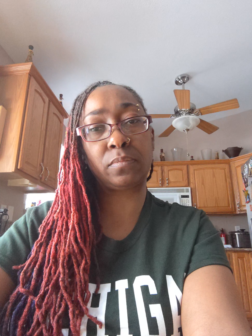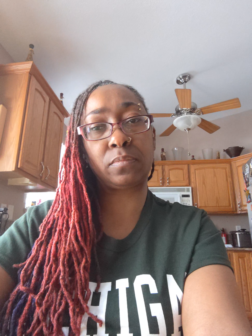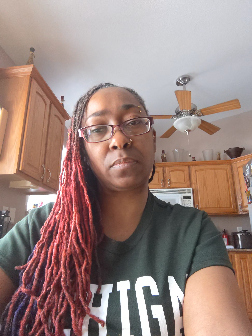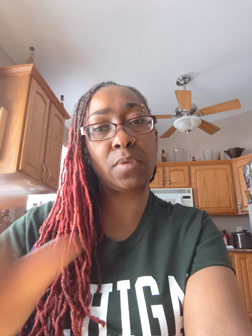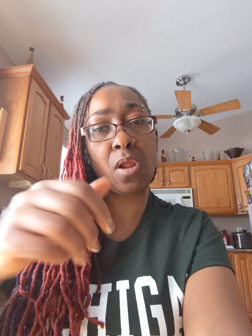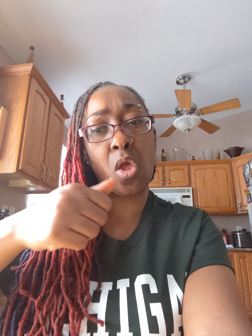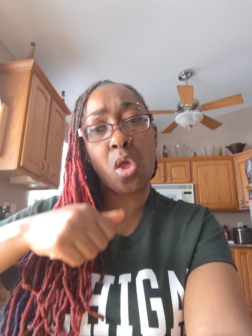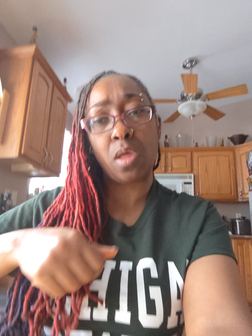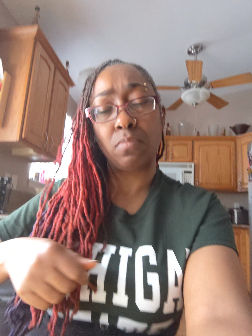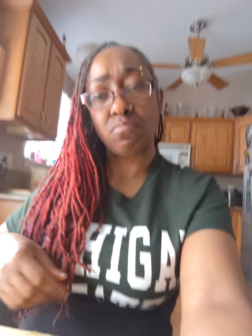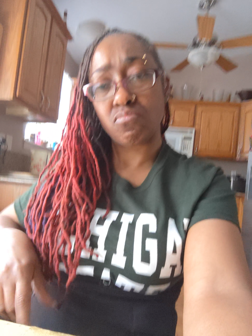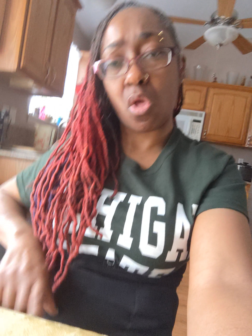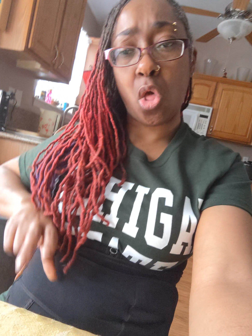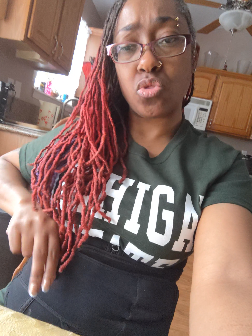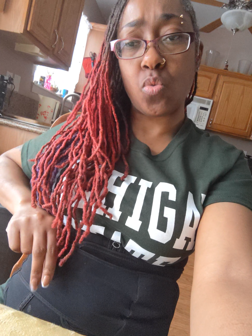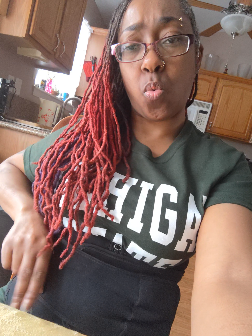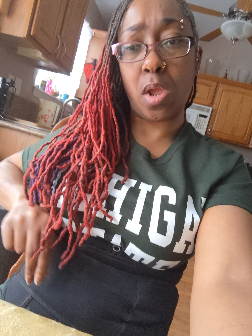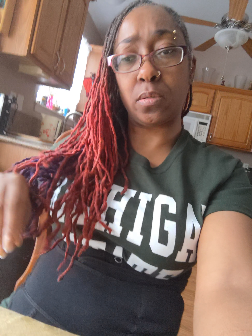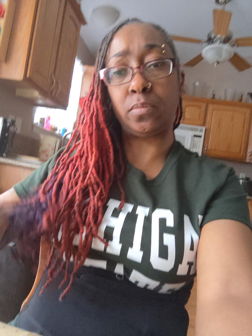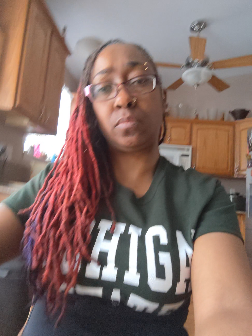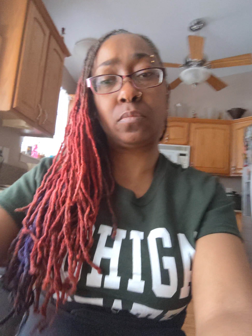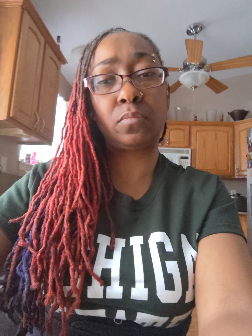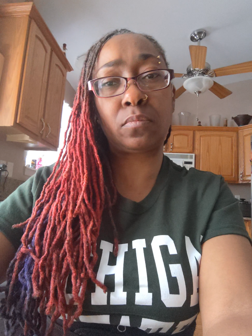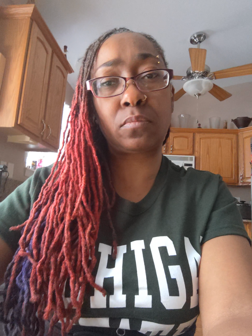underwear